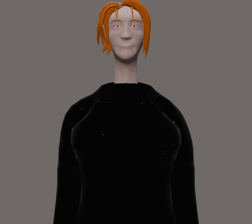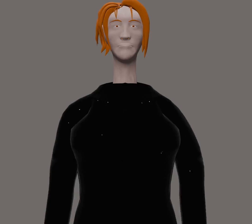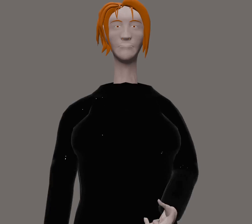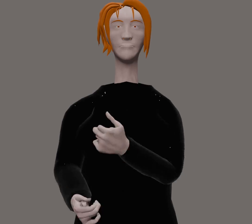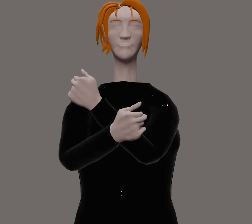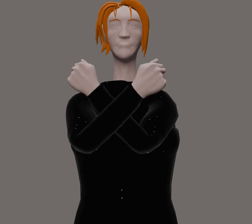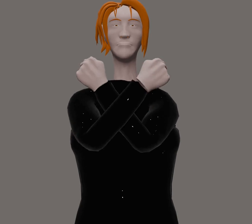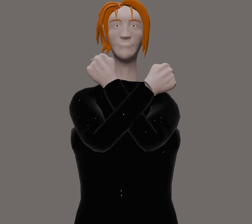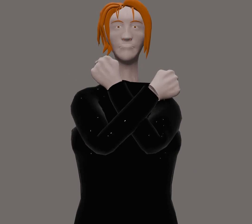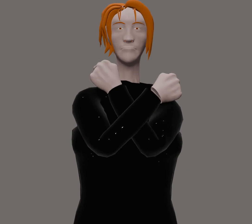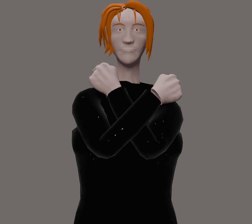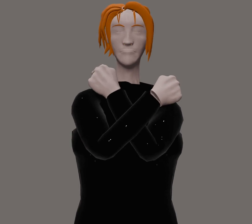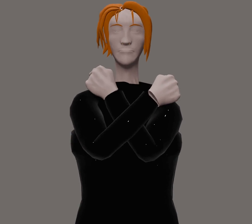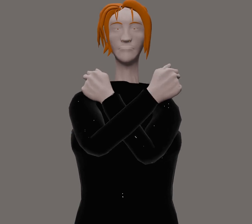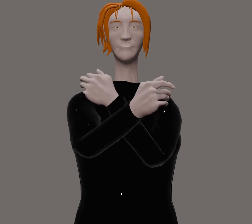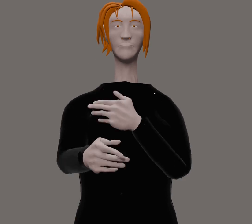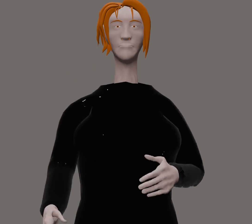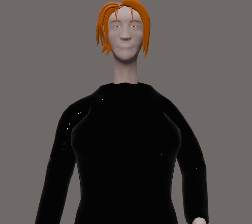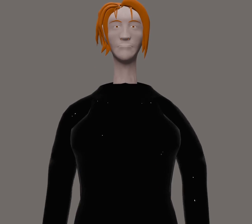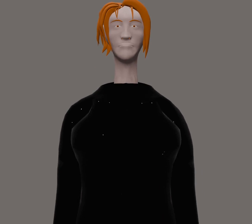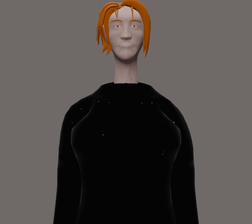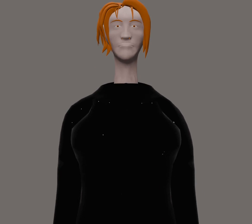Beloved